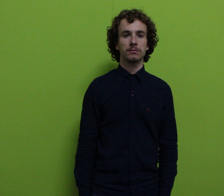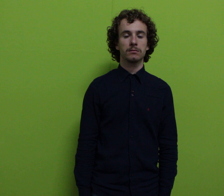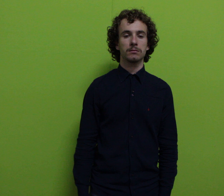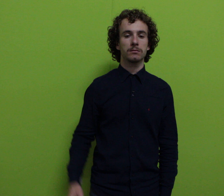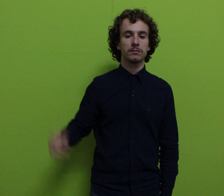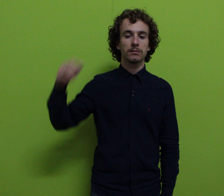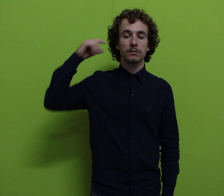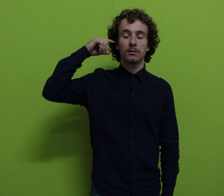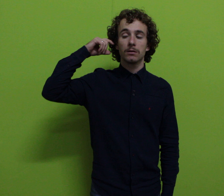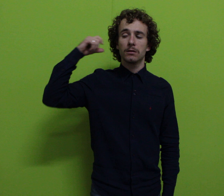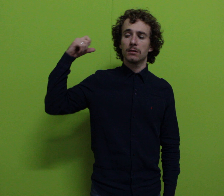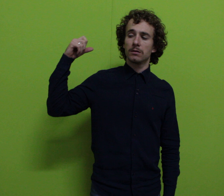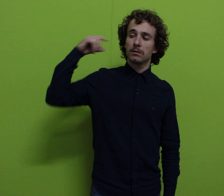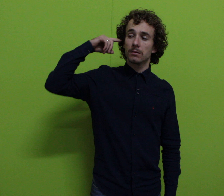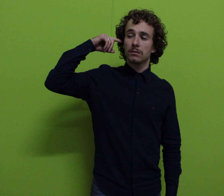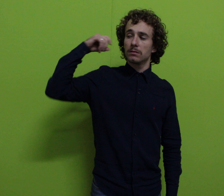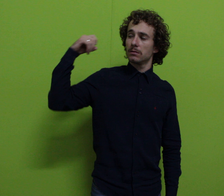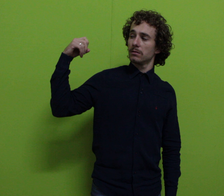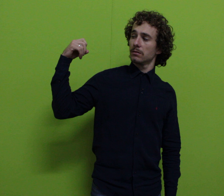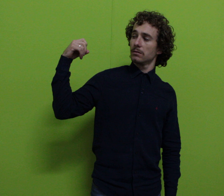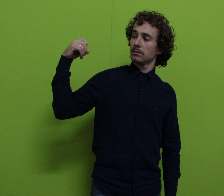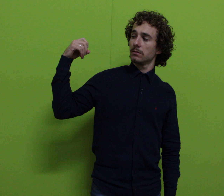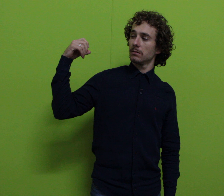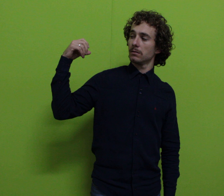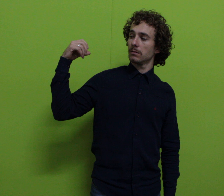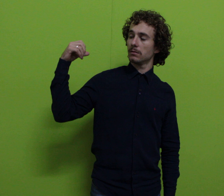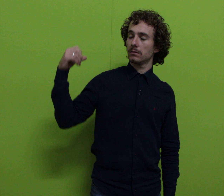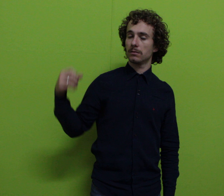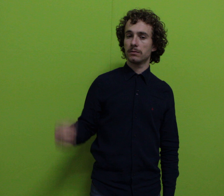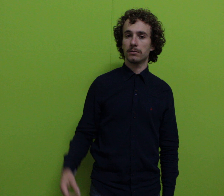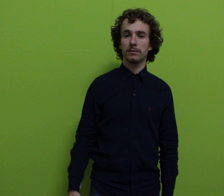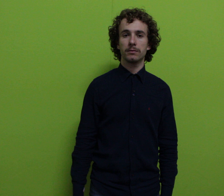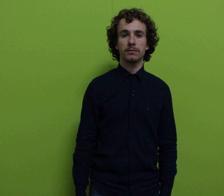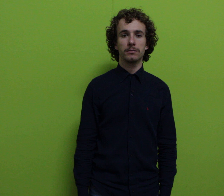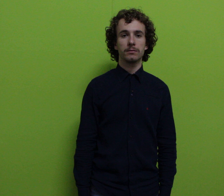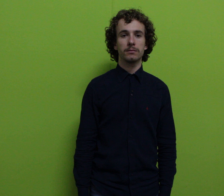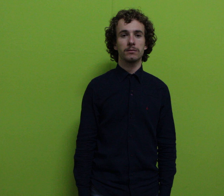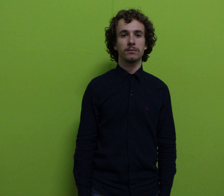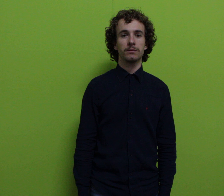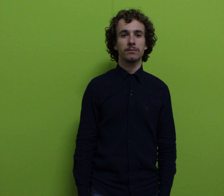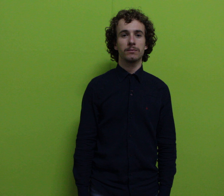barulho